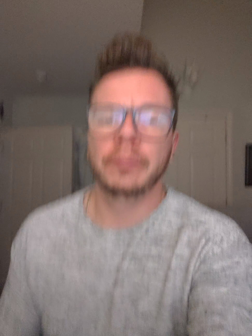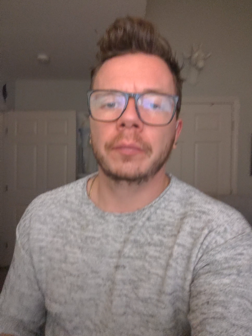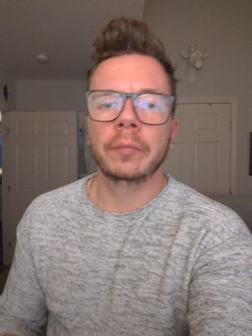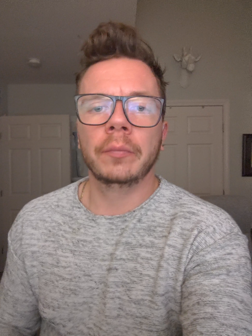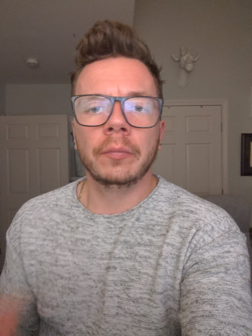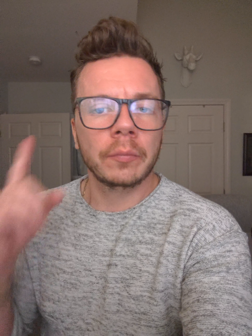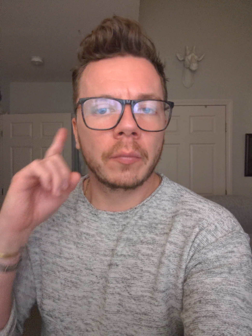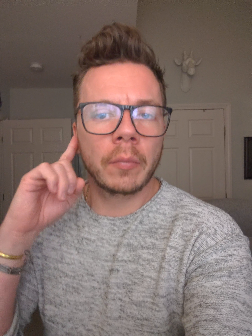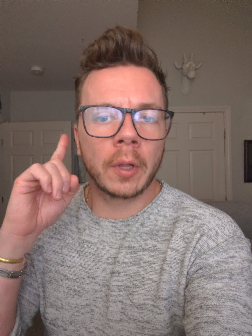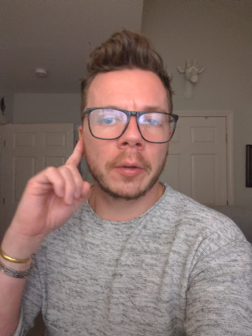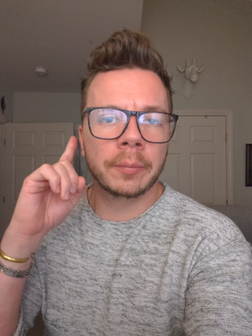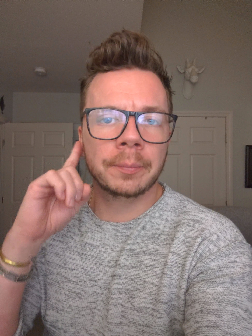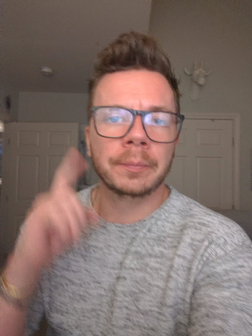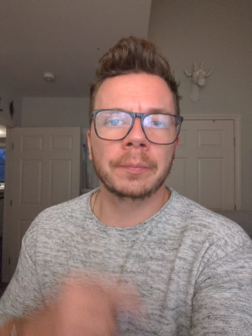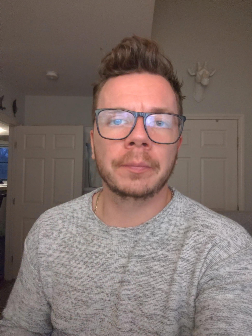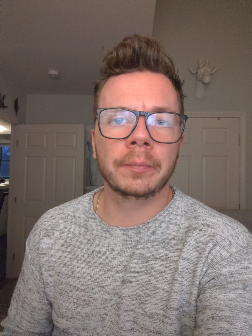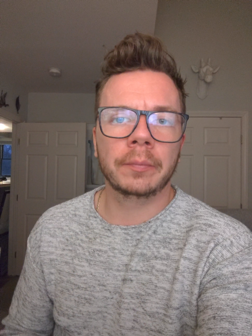ear